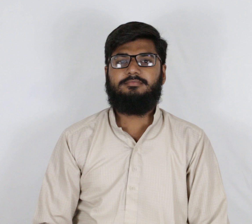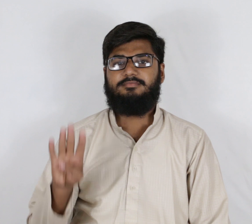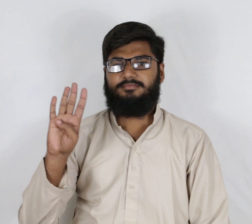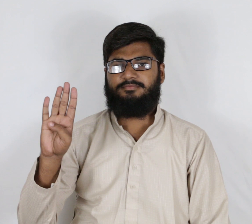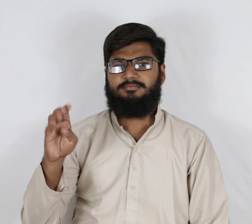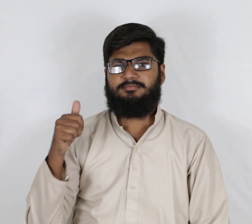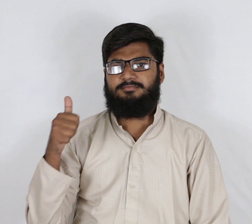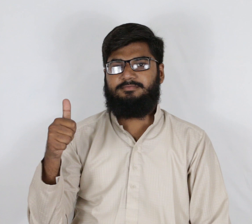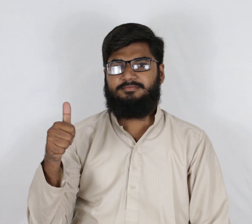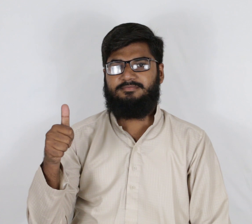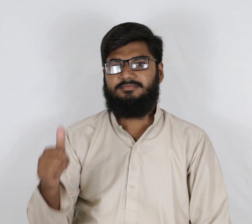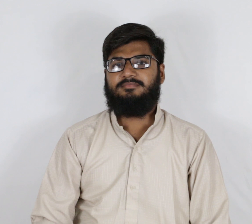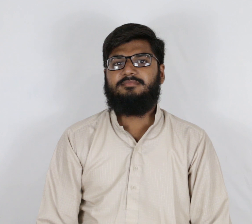best